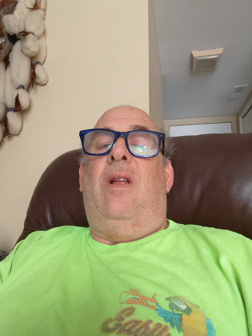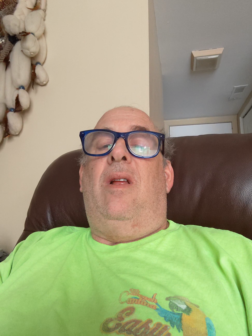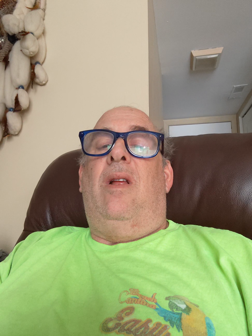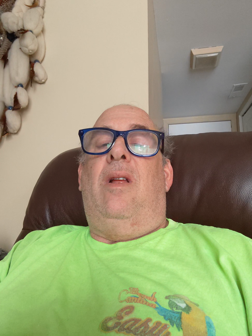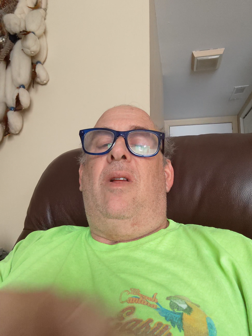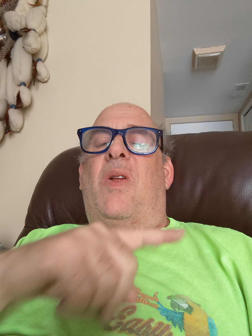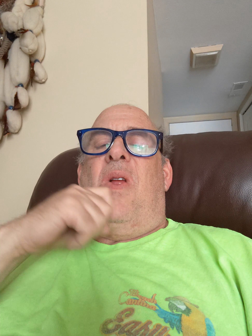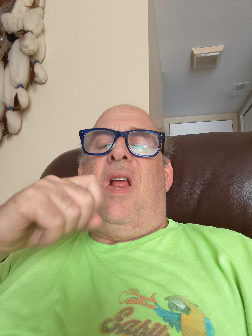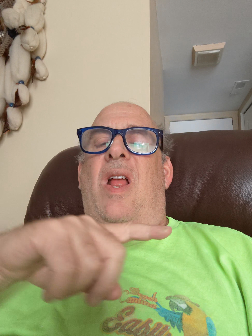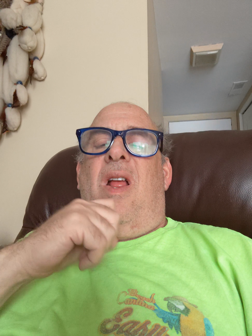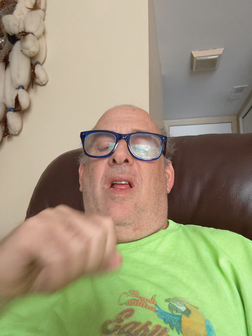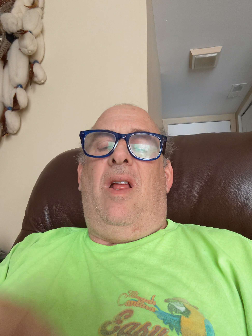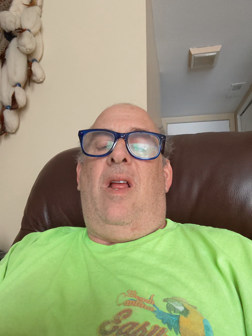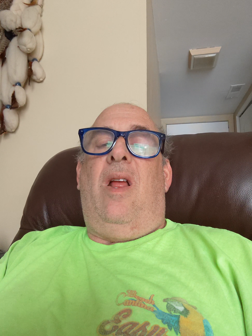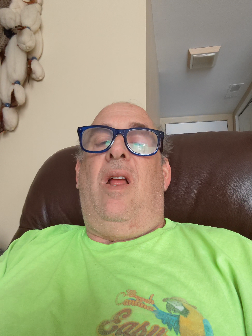dryer